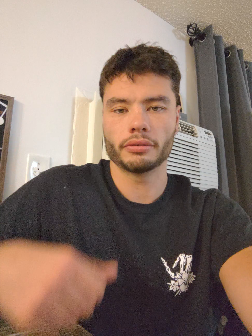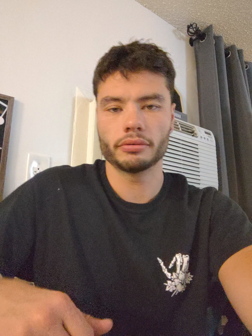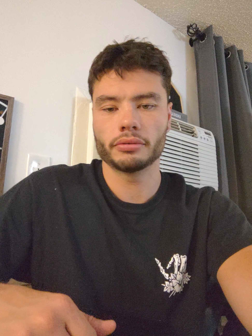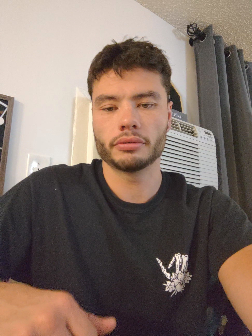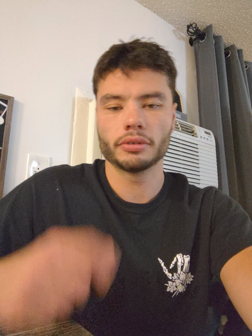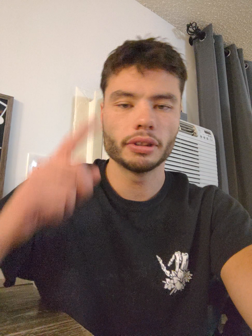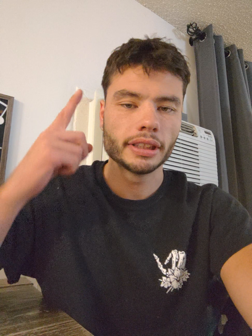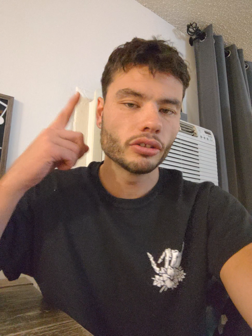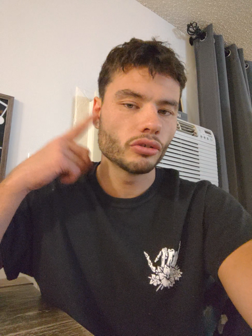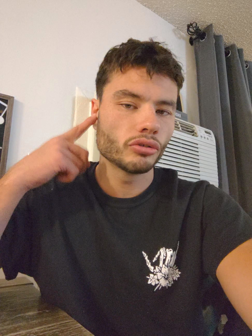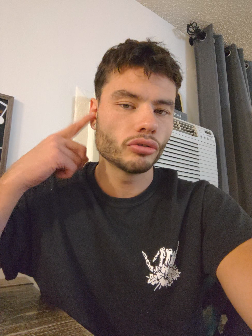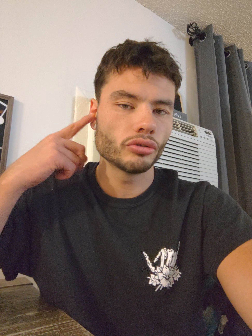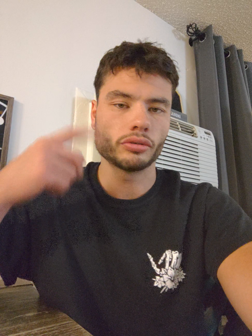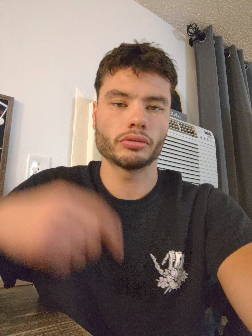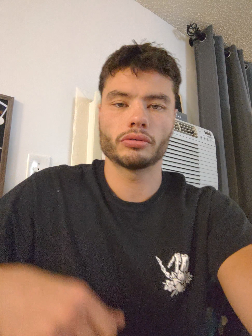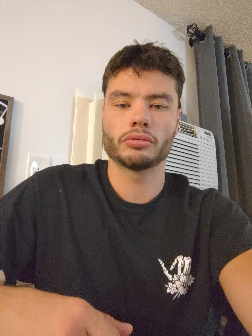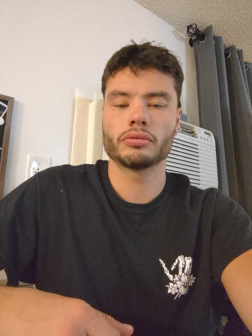ear